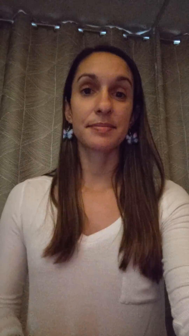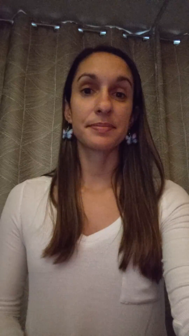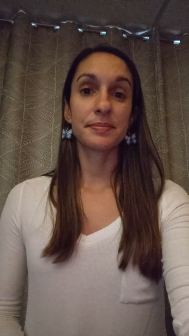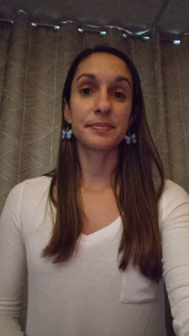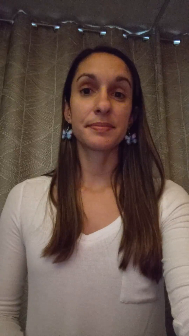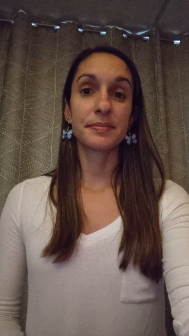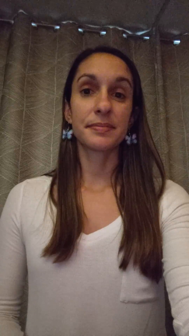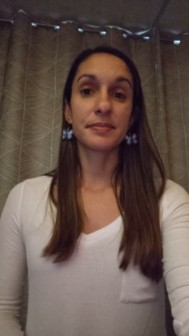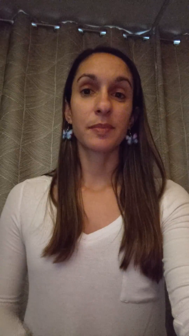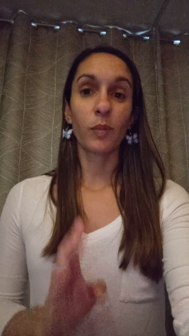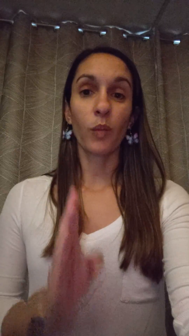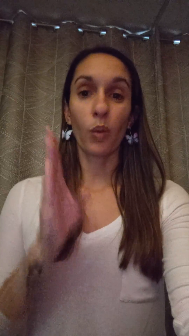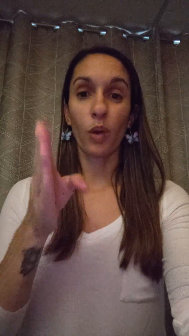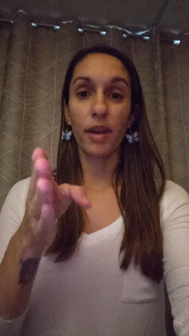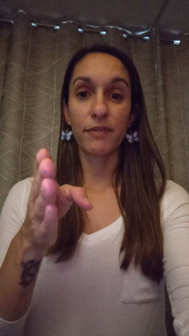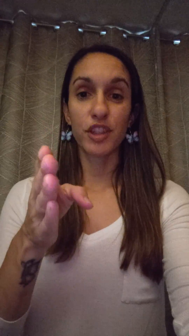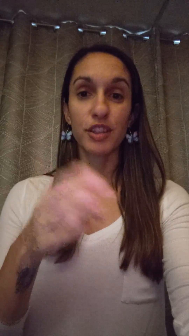over